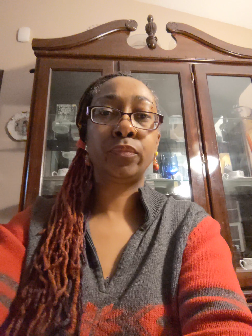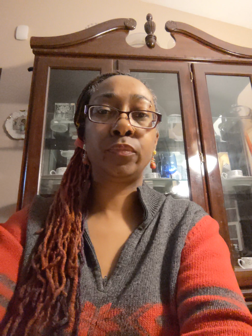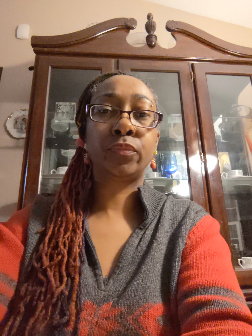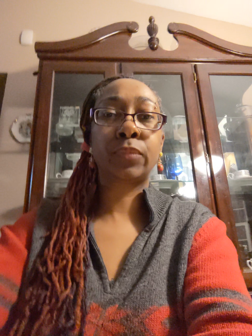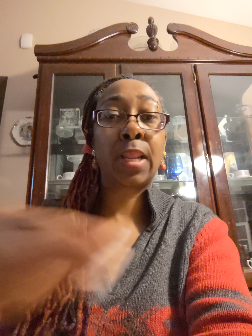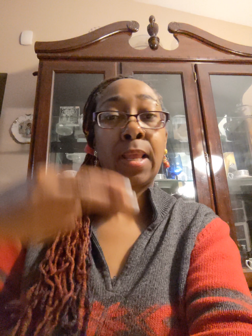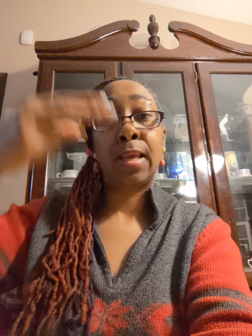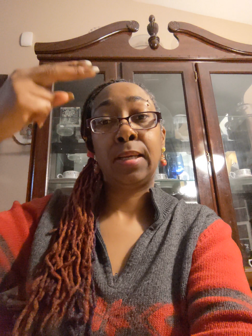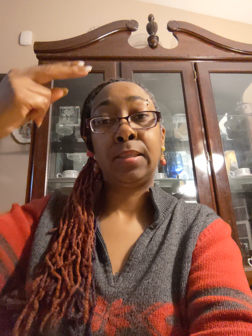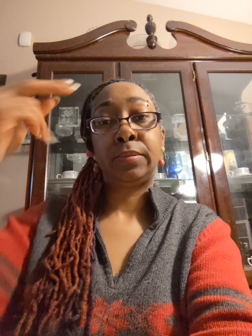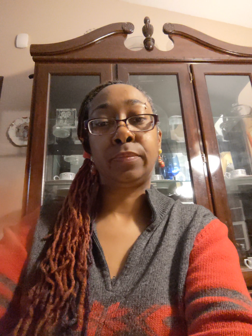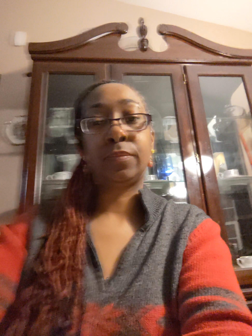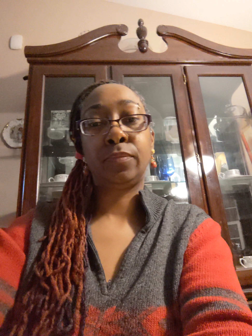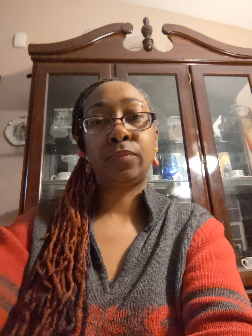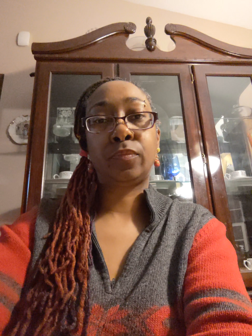high